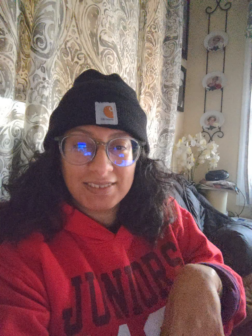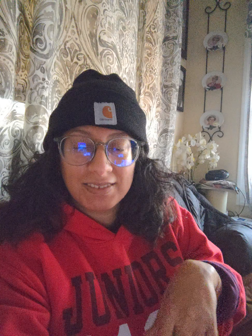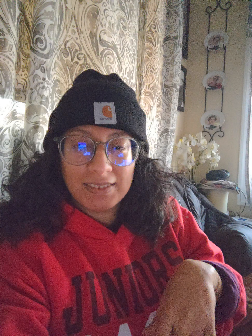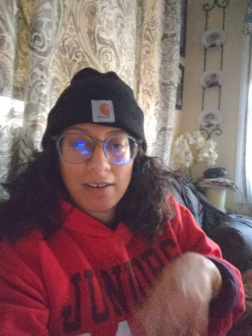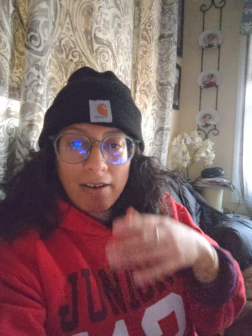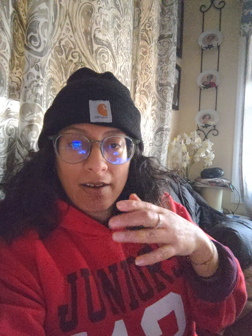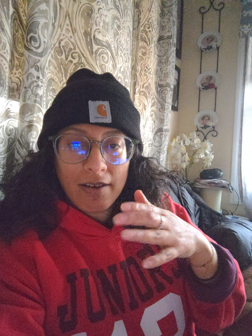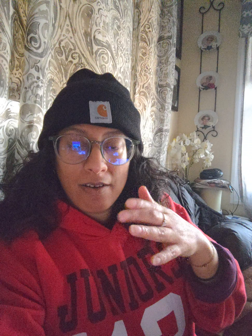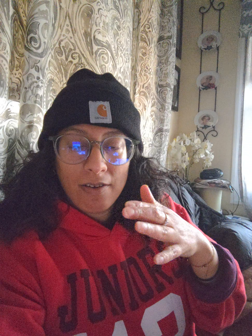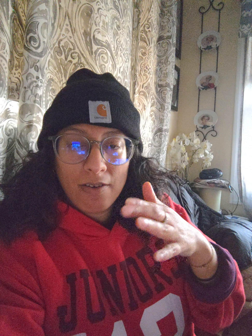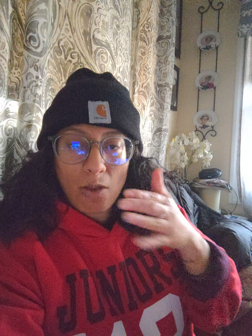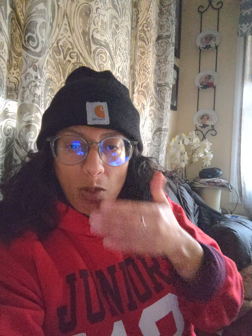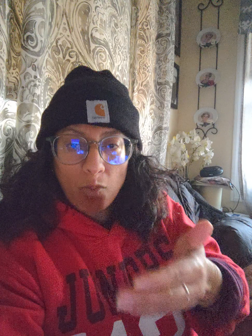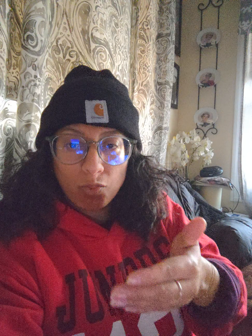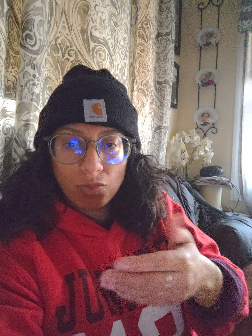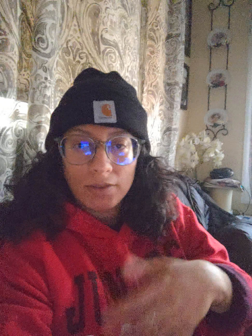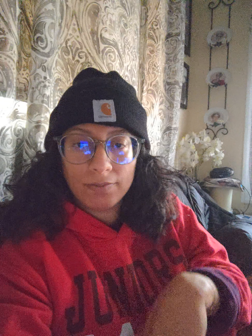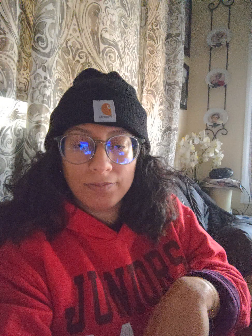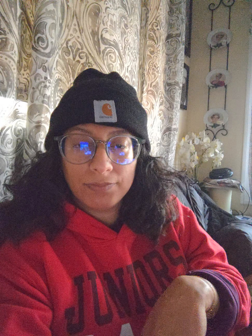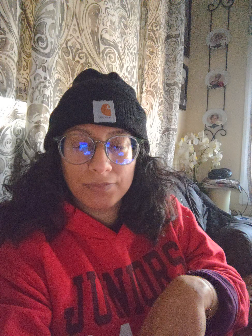close